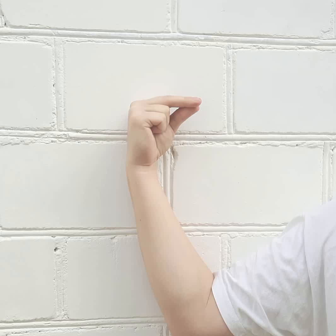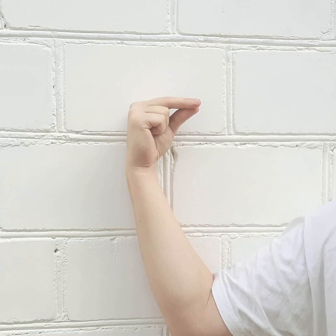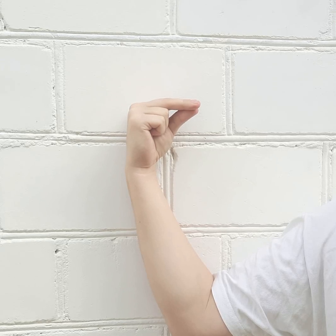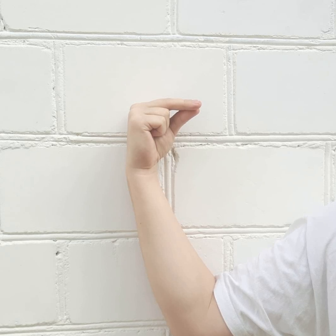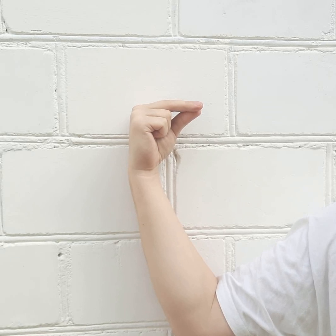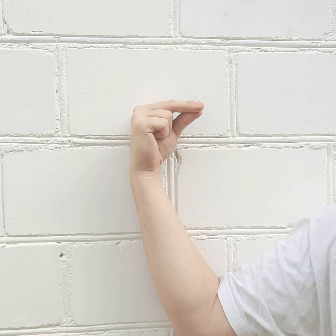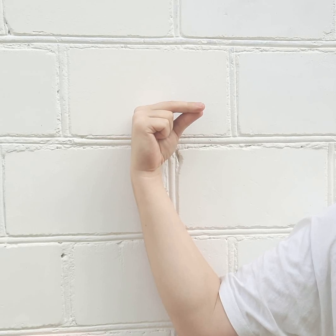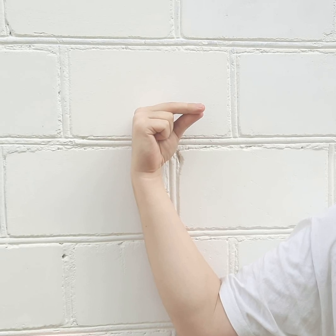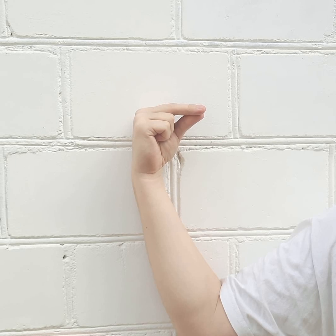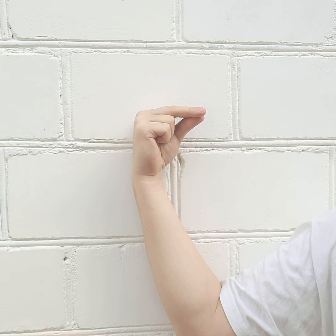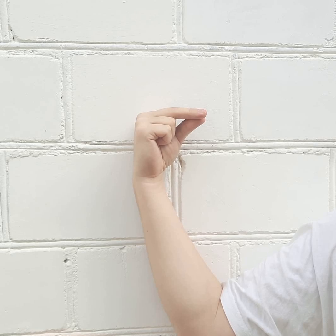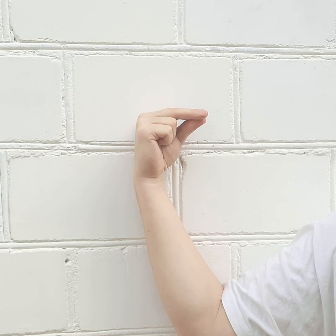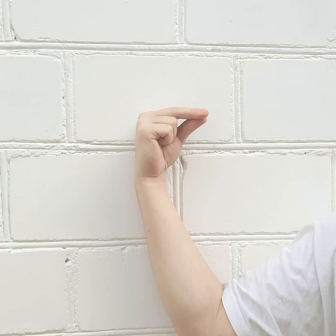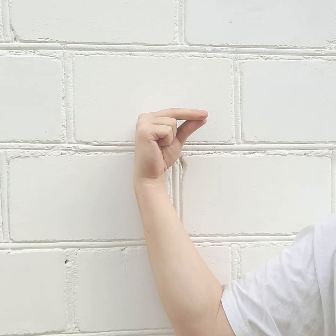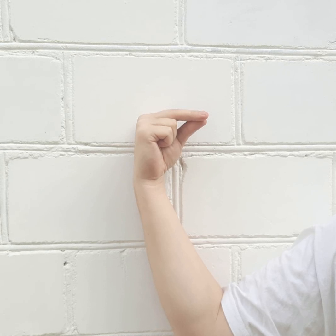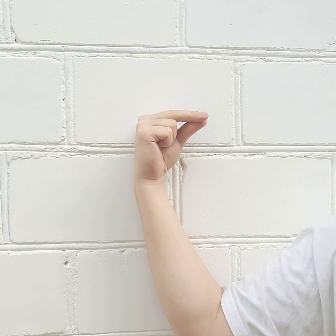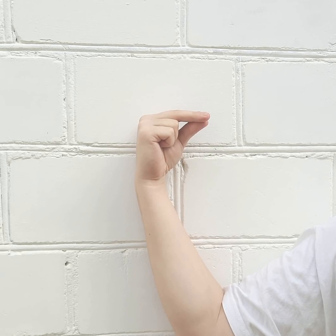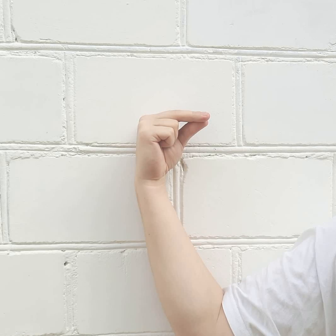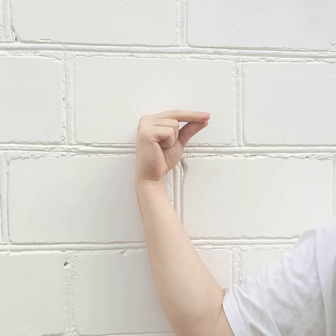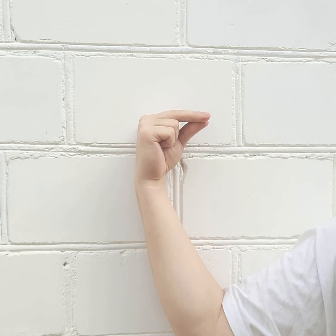Ч